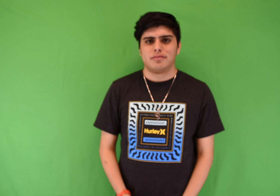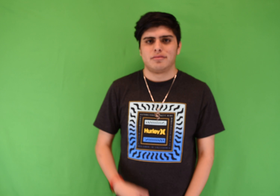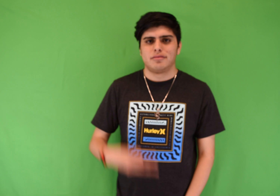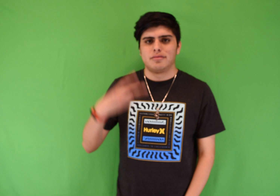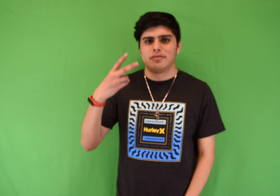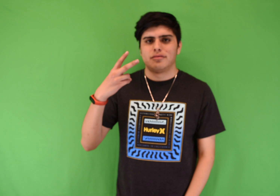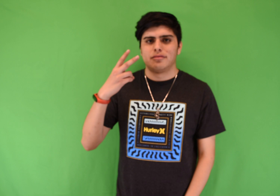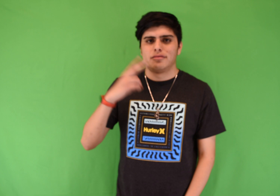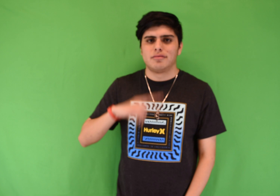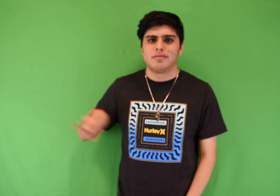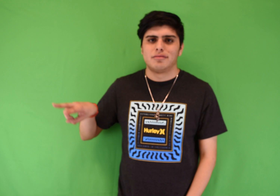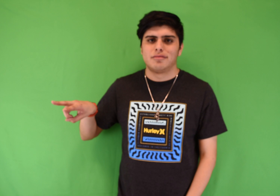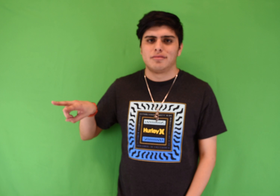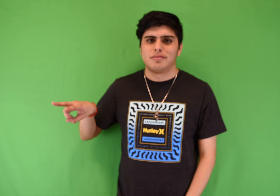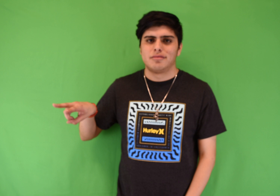su